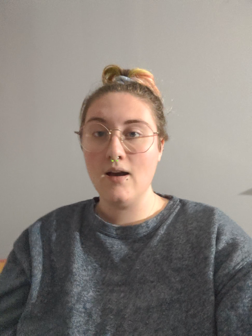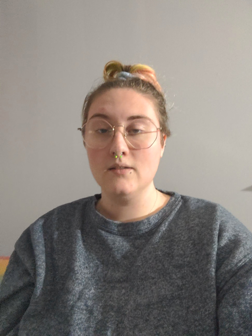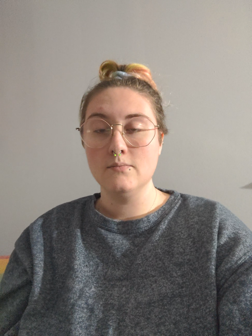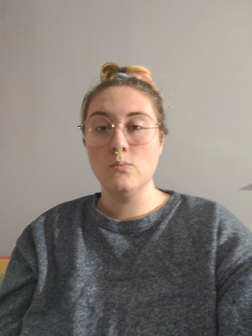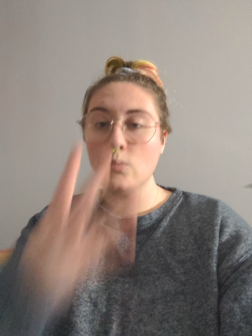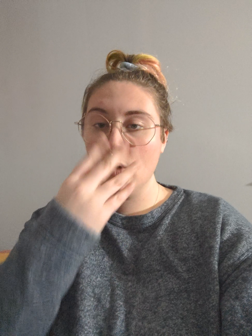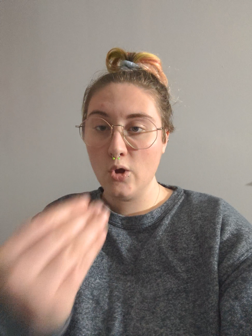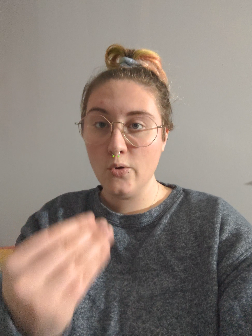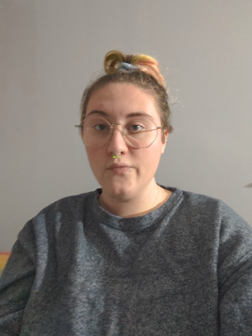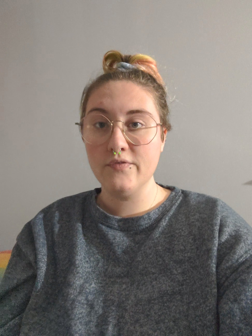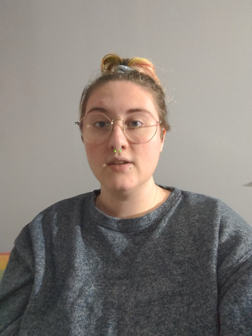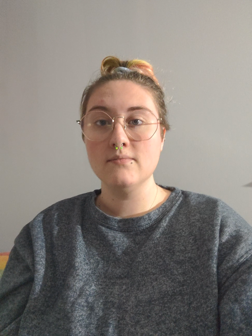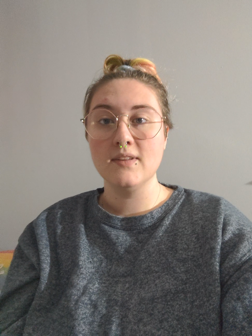wolf